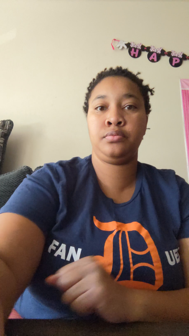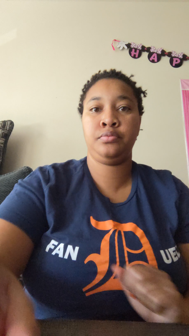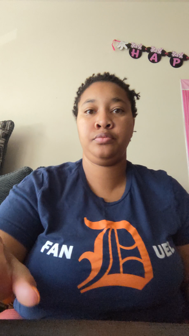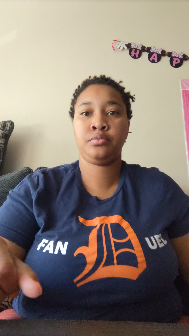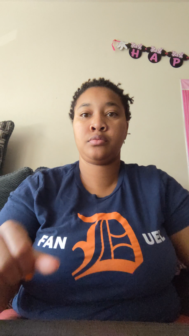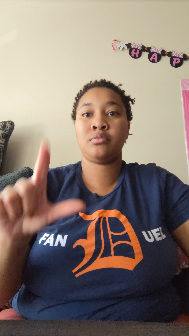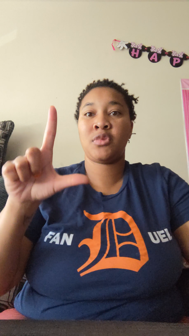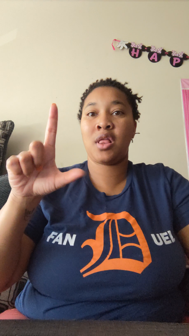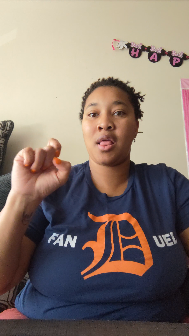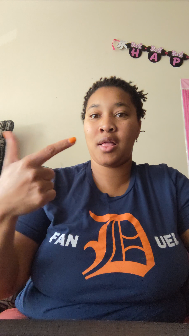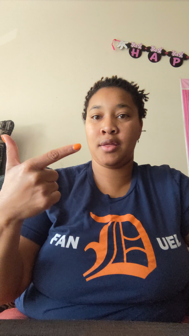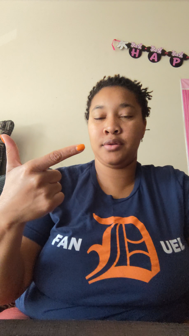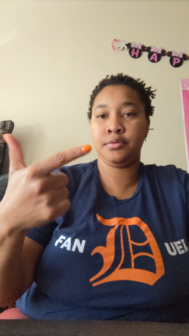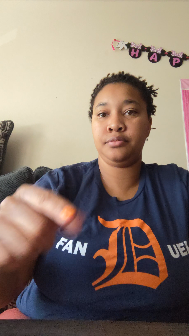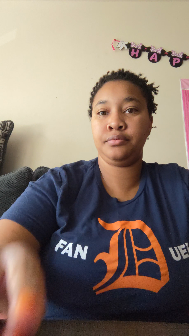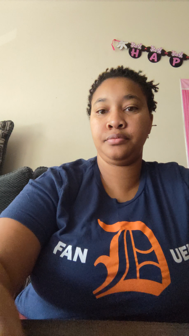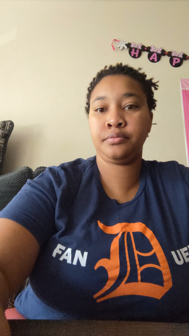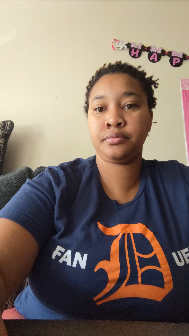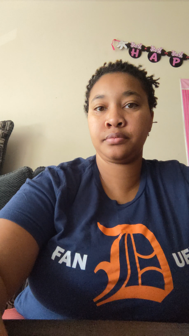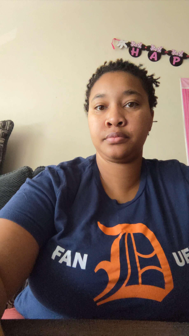leg